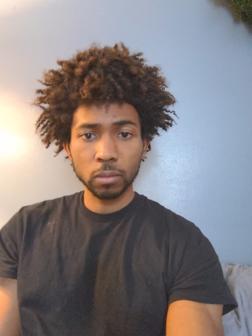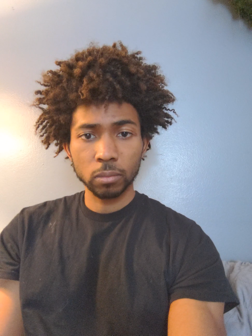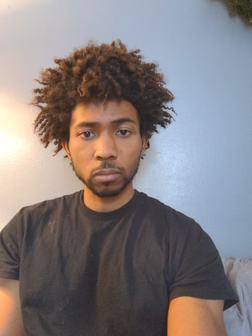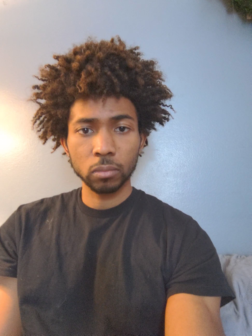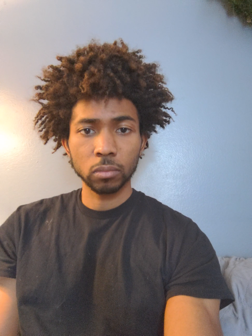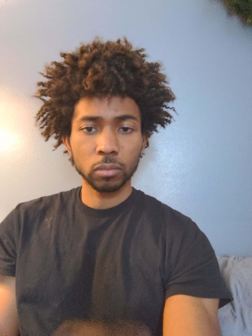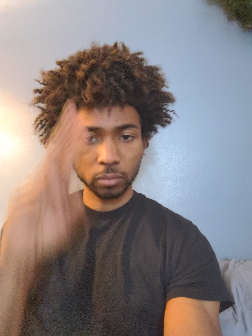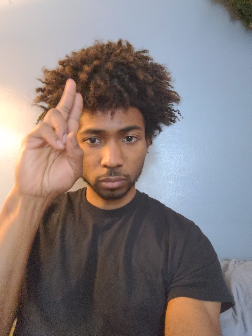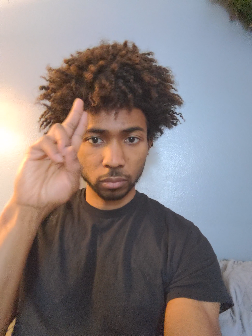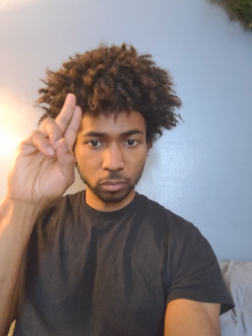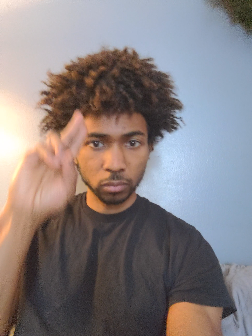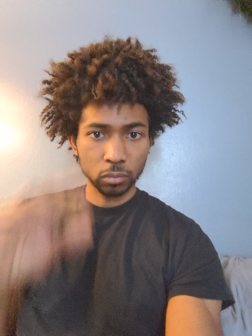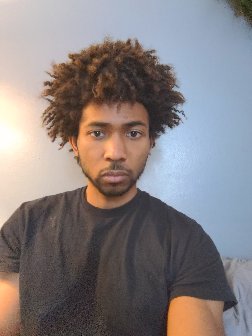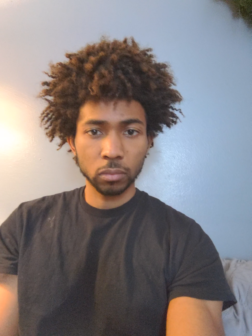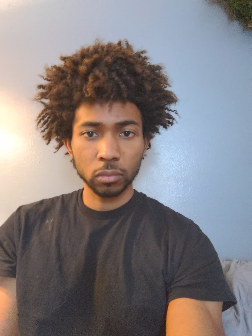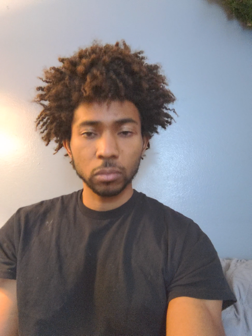uncle